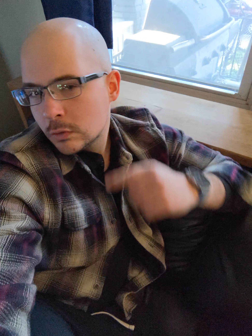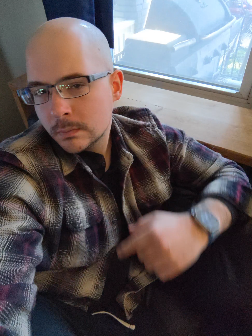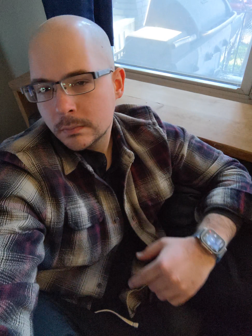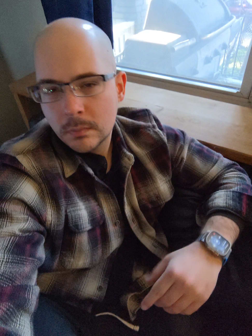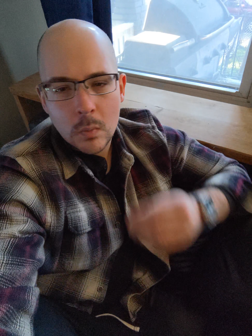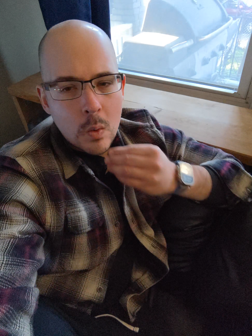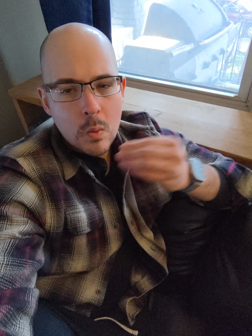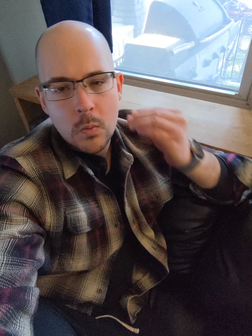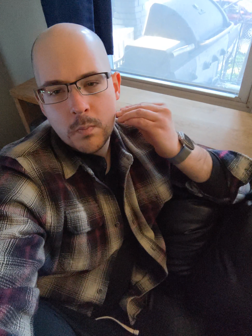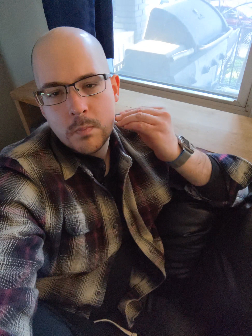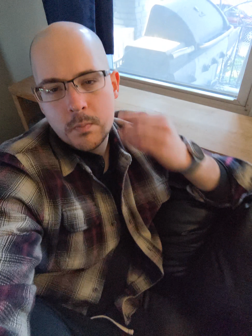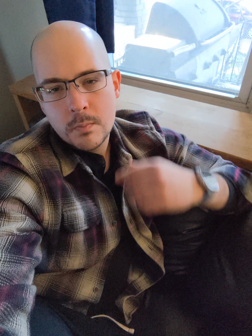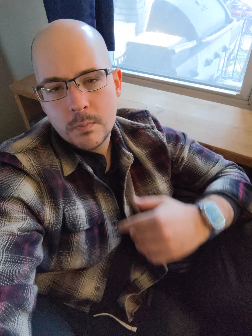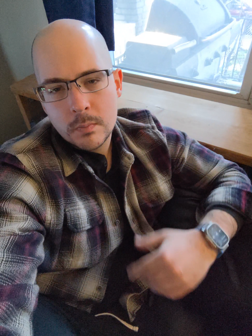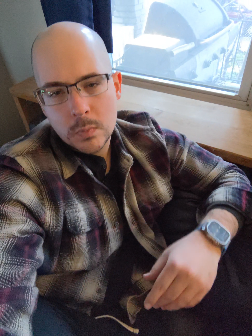home